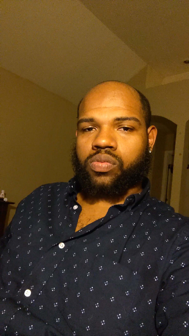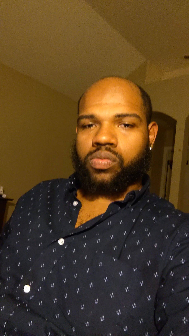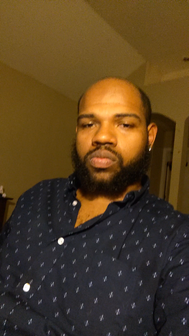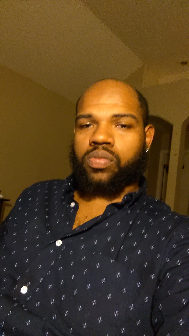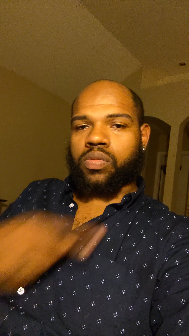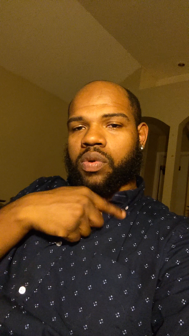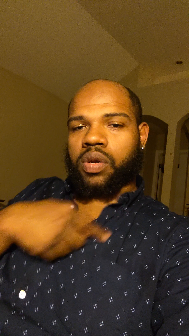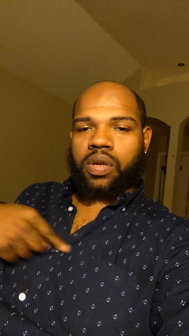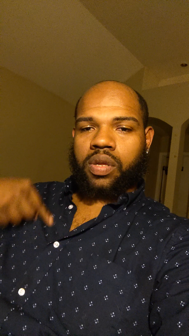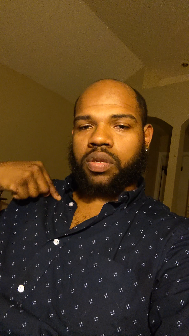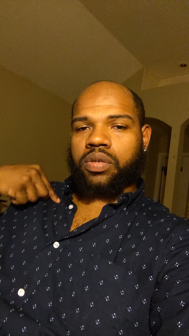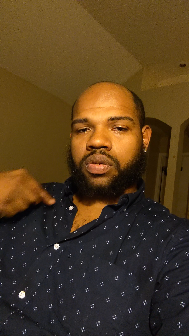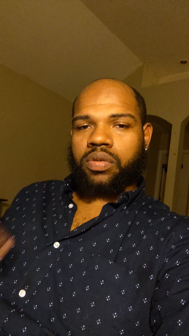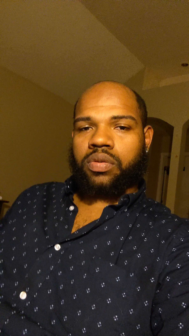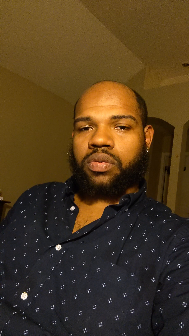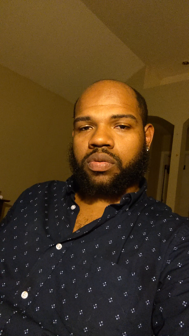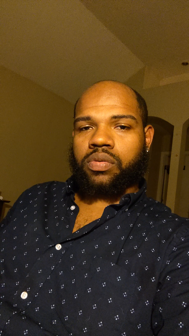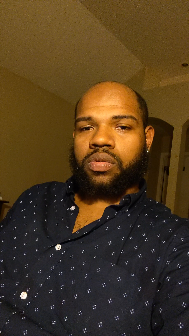necklace